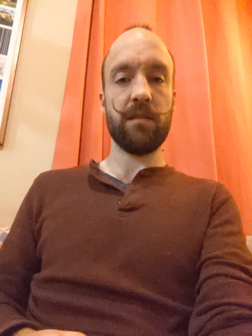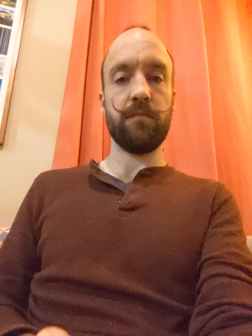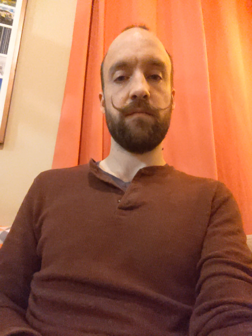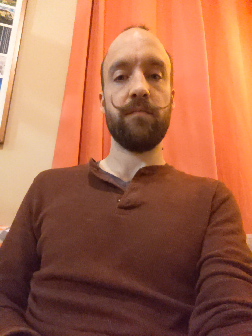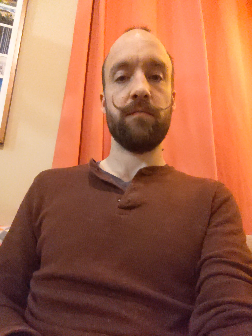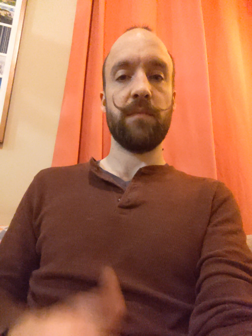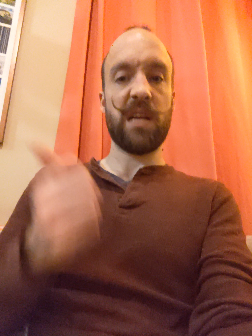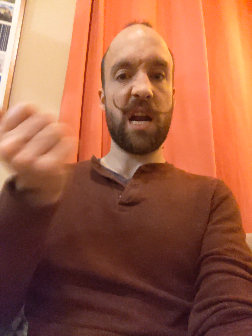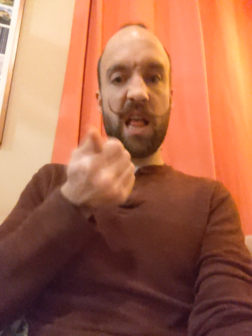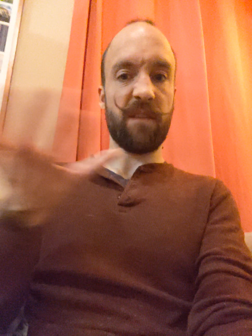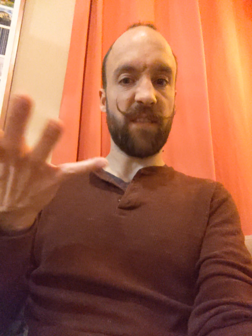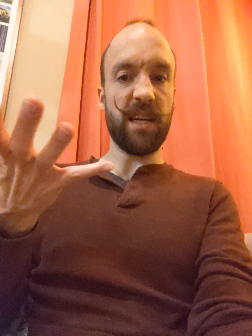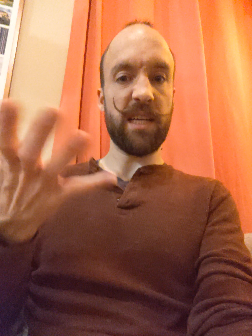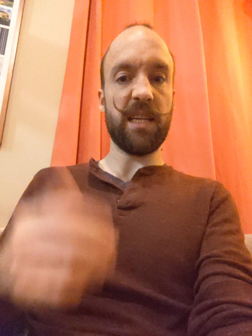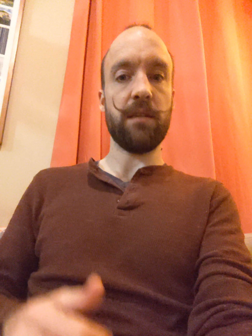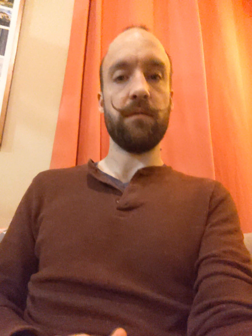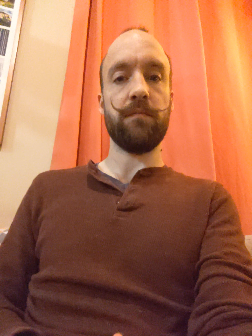every